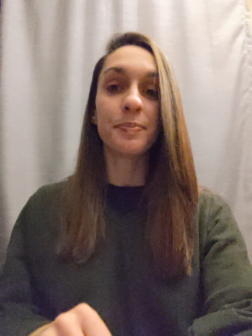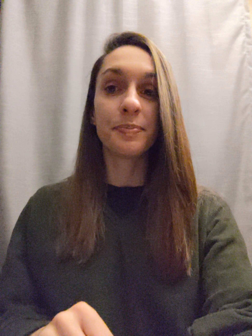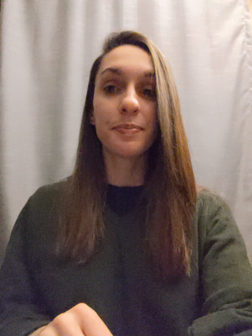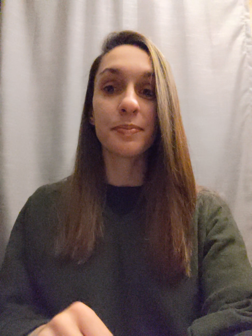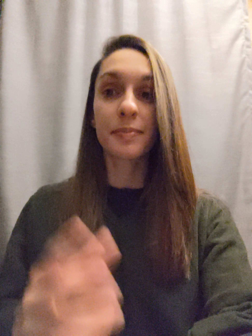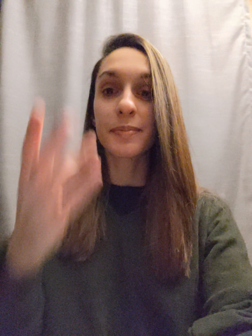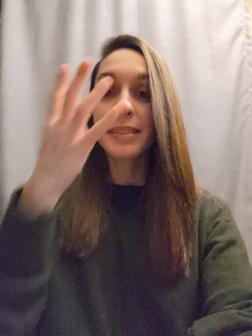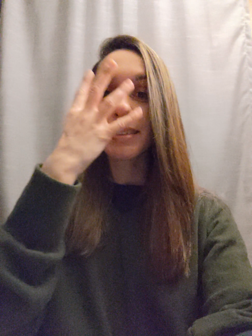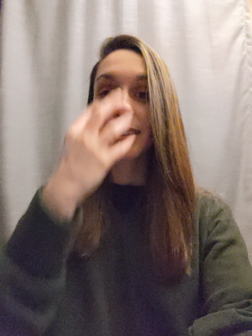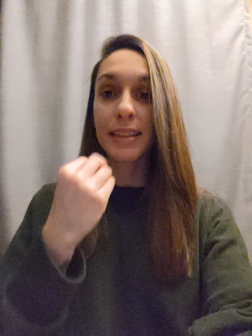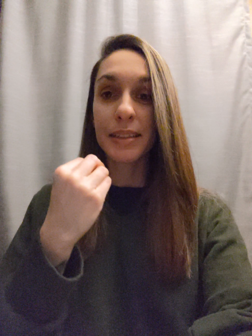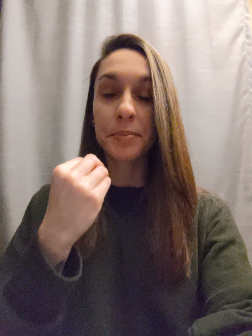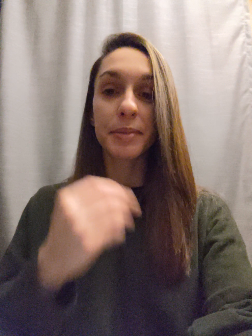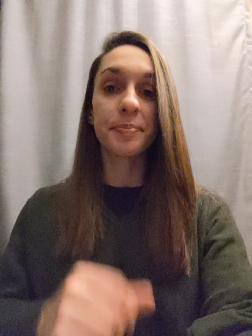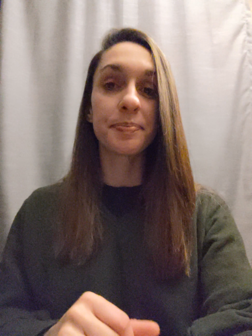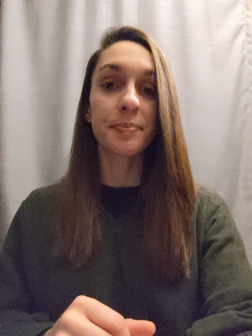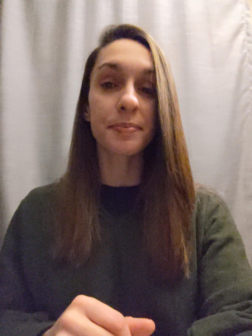sleep